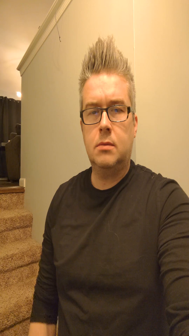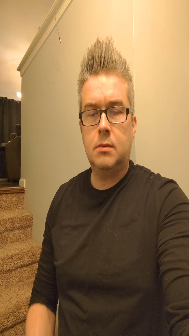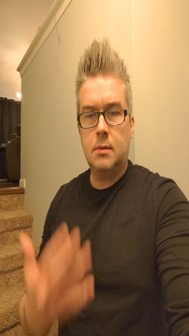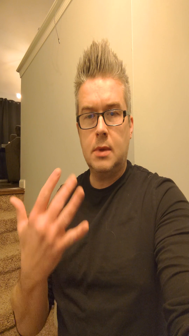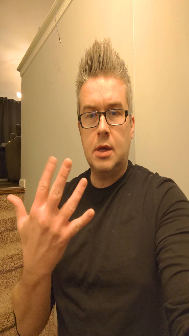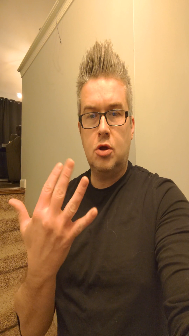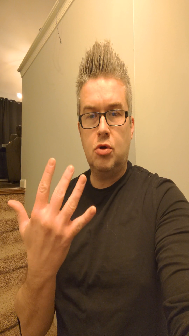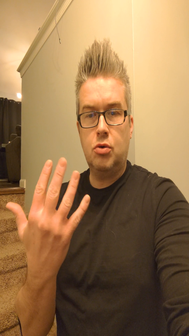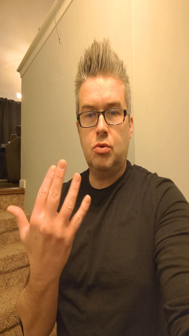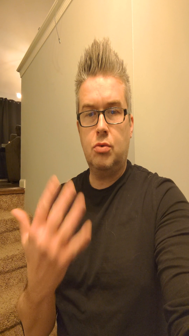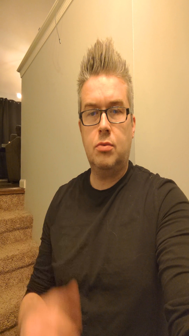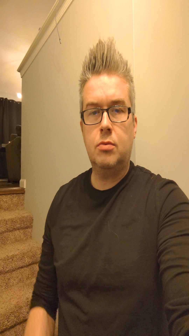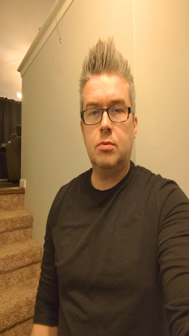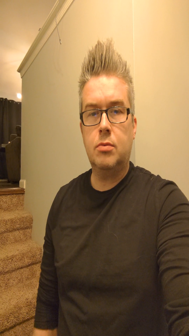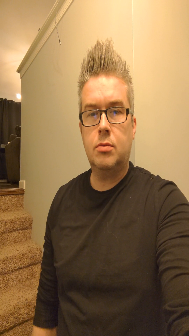finger